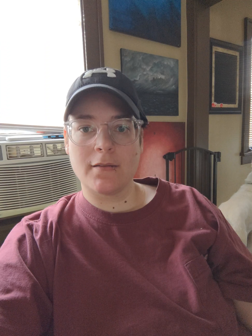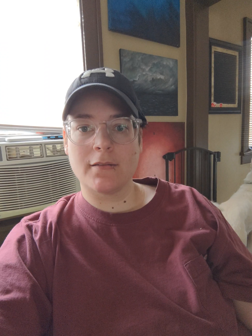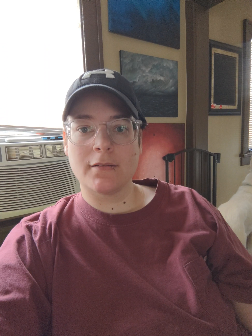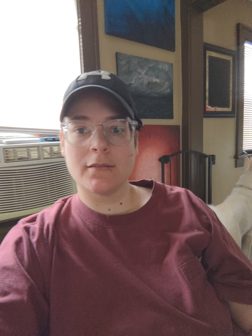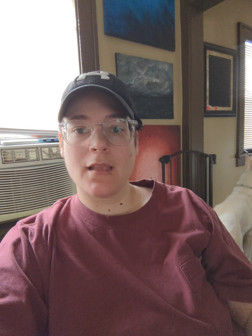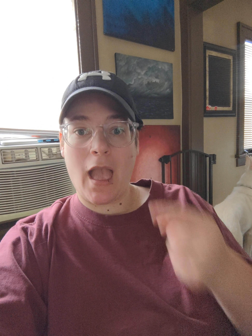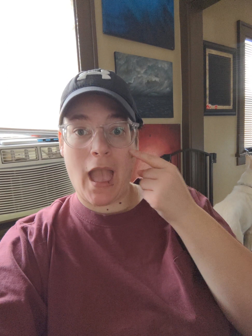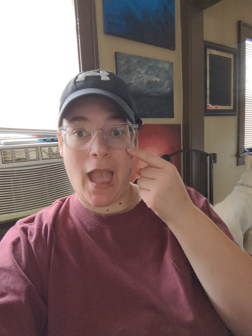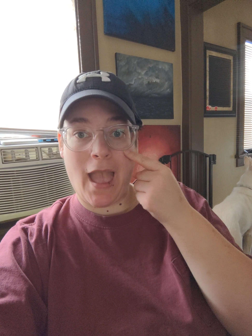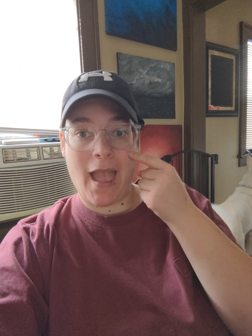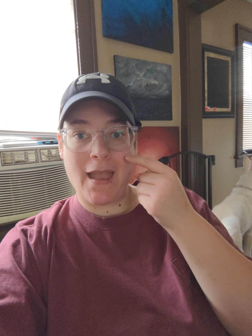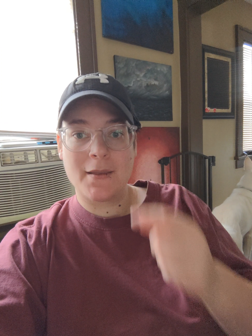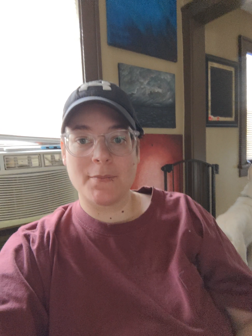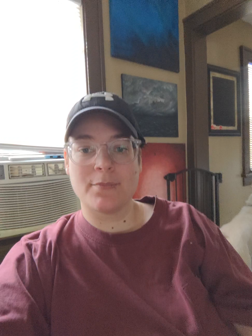eye